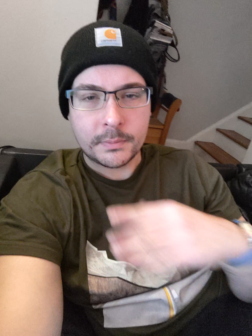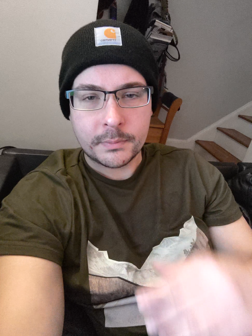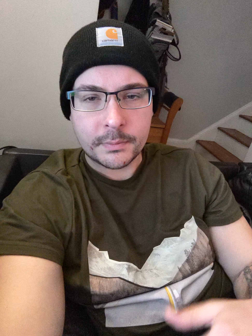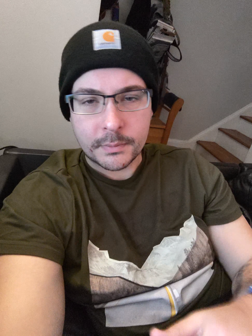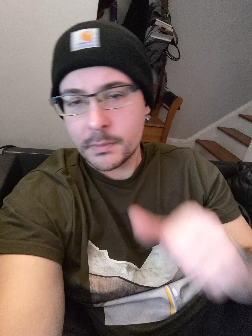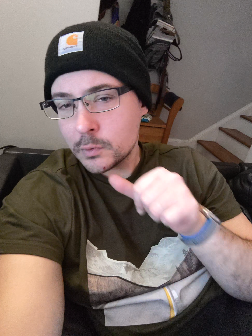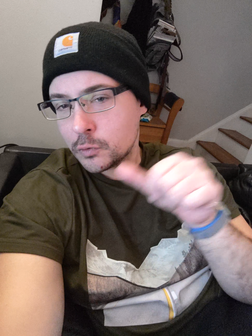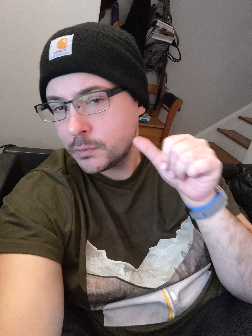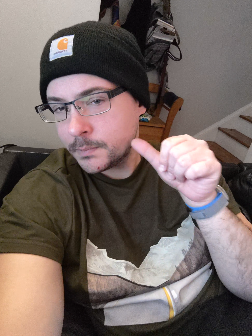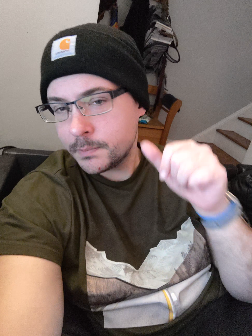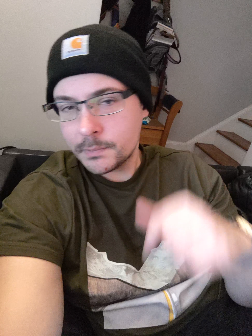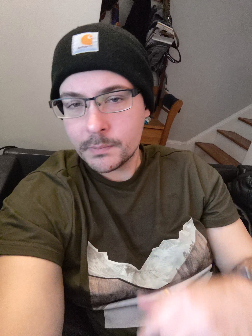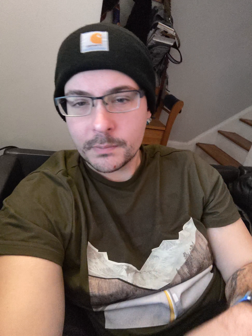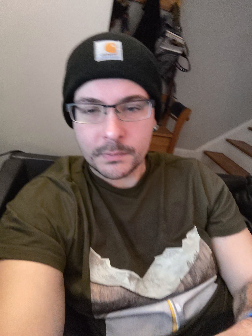yesterday